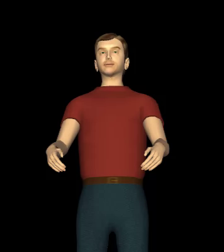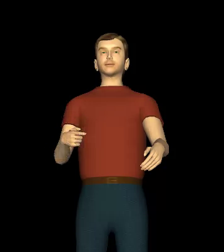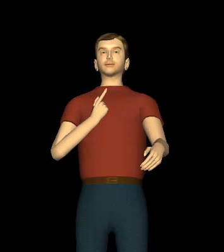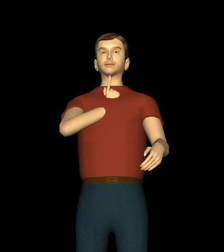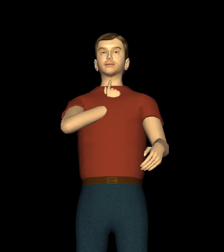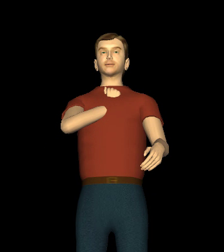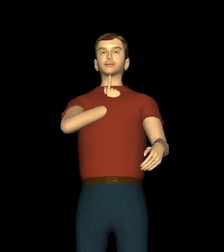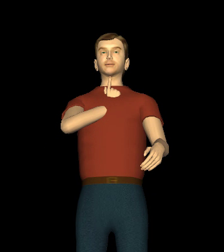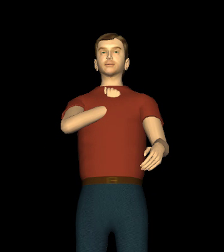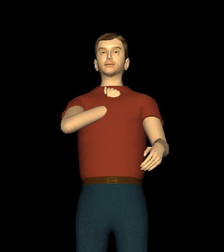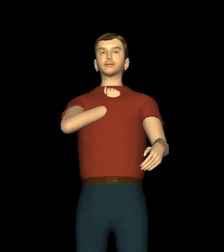كحول